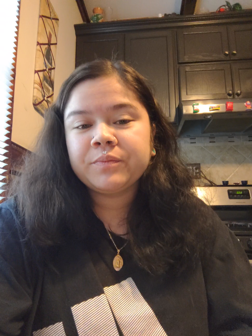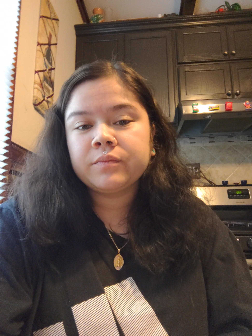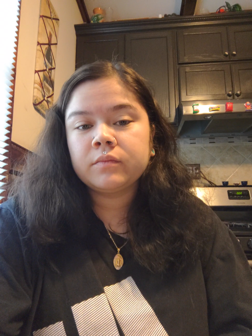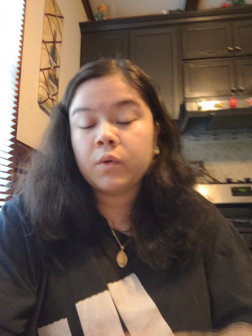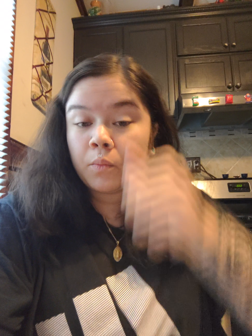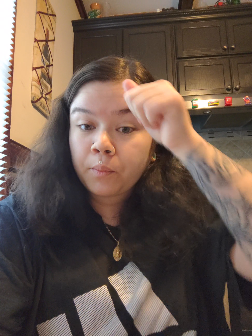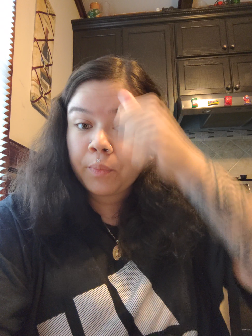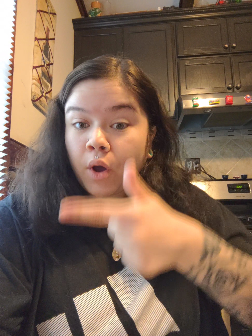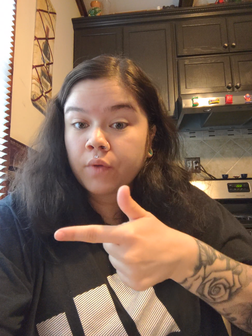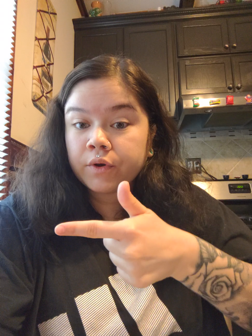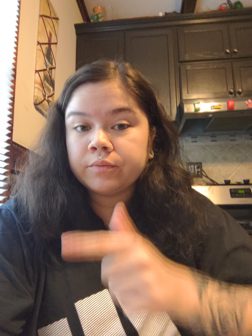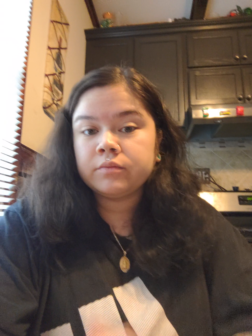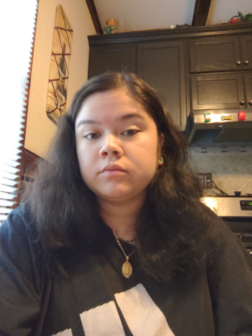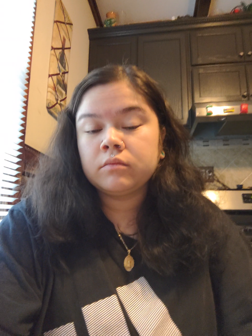brother